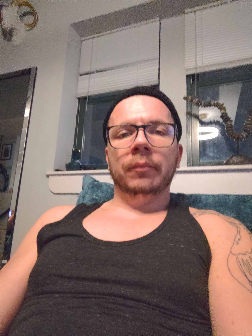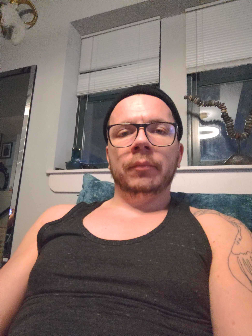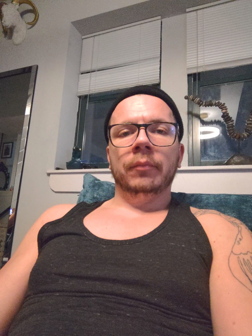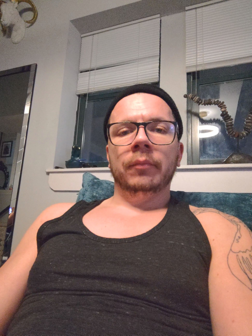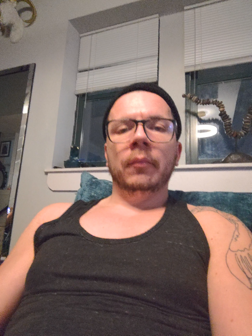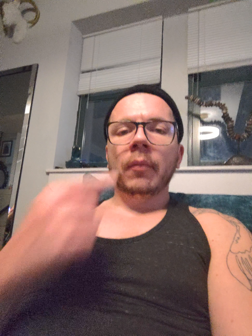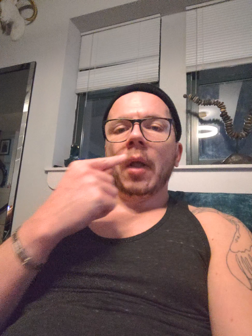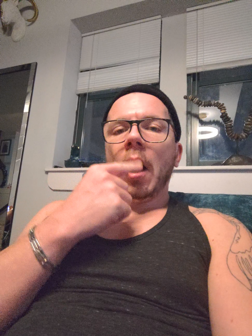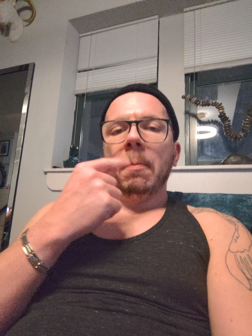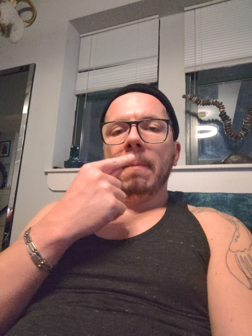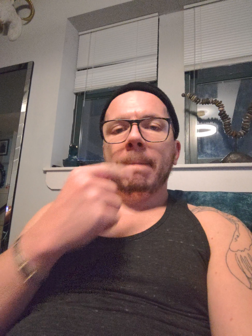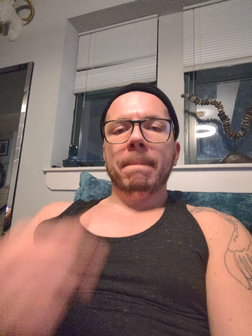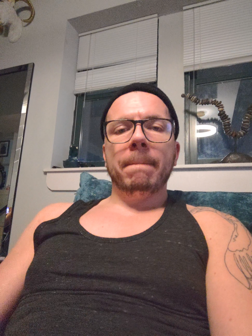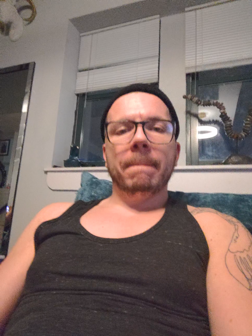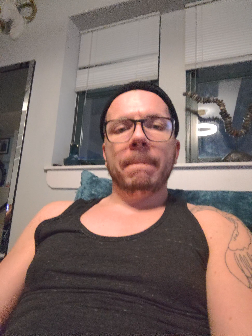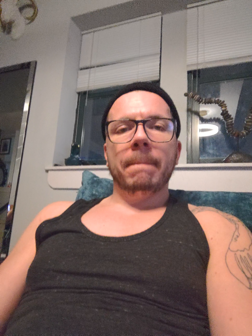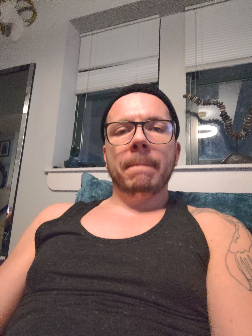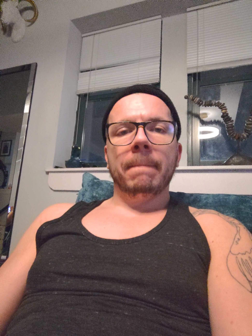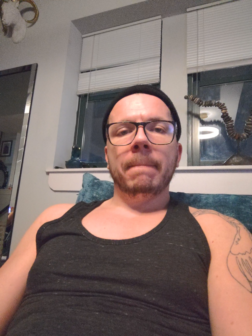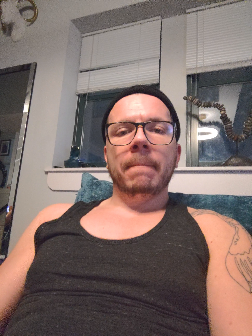lips